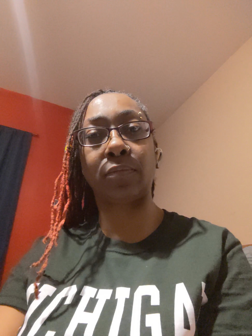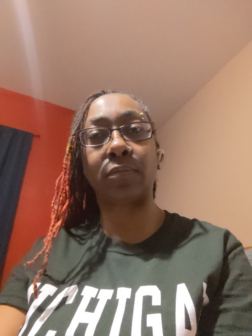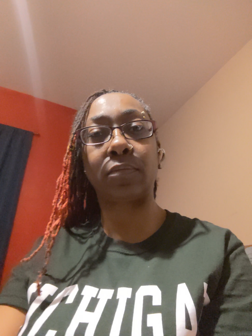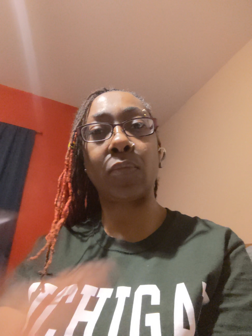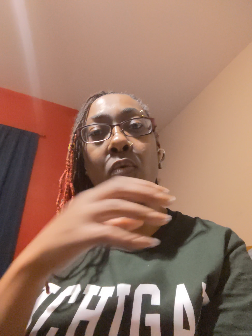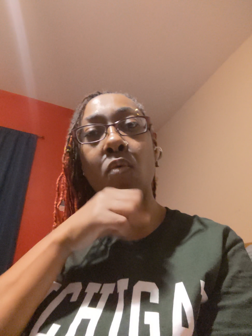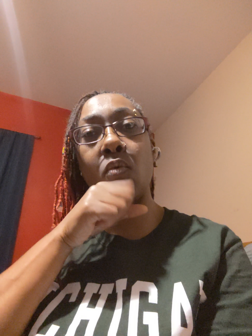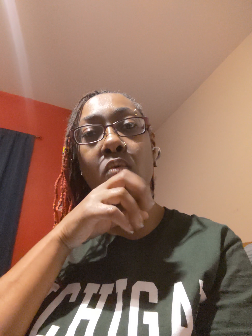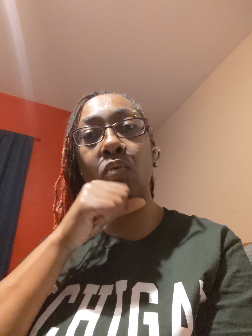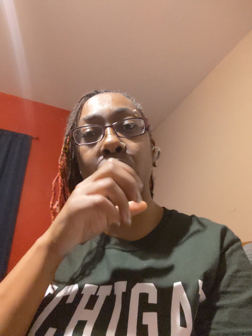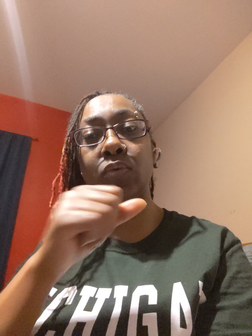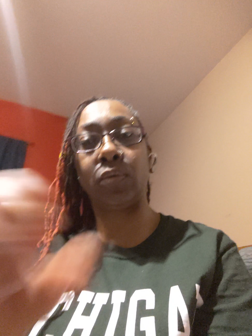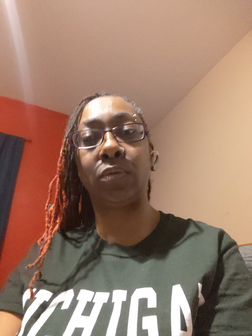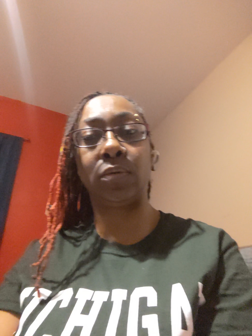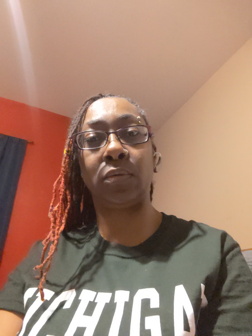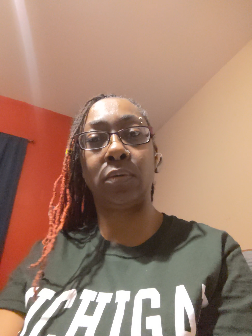orange